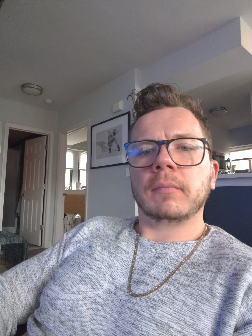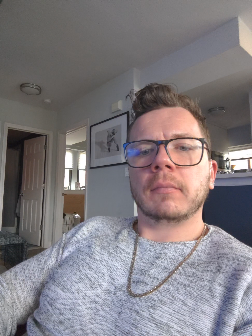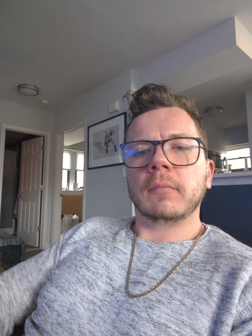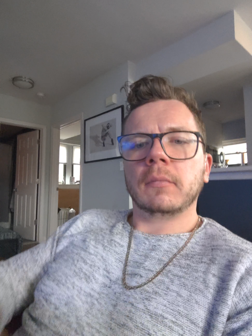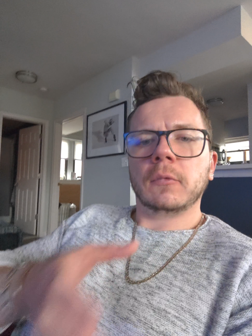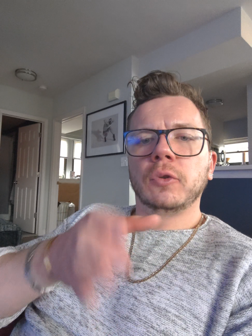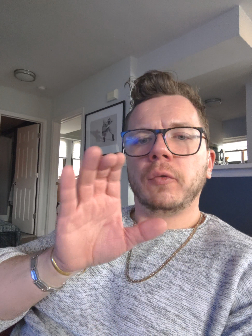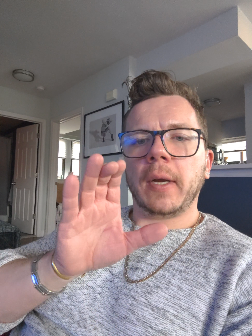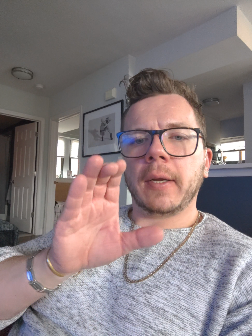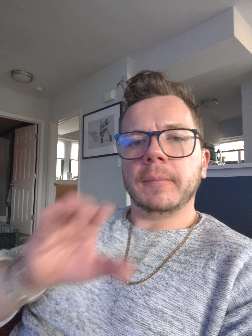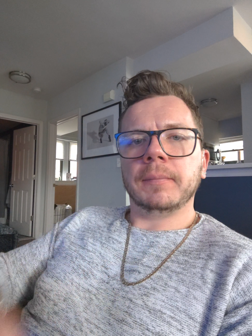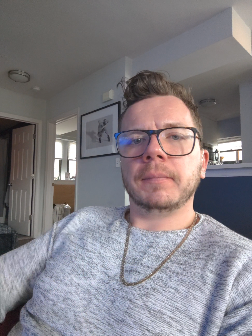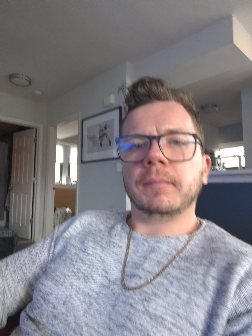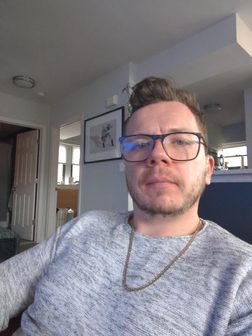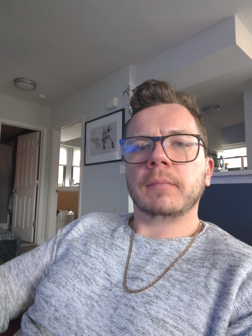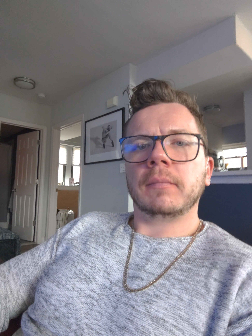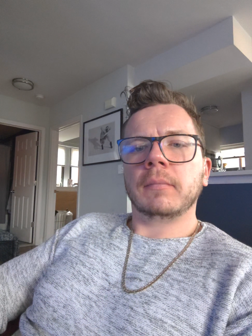drink